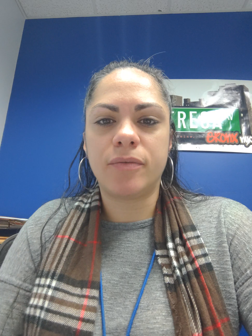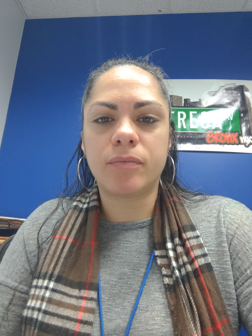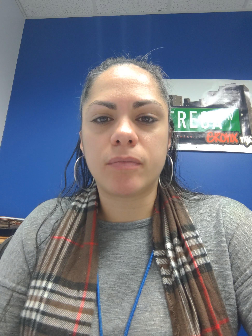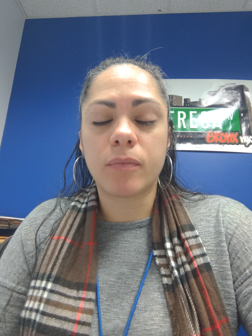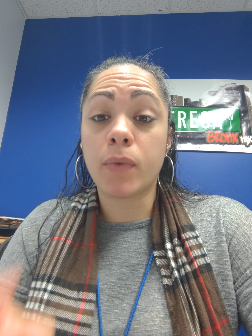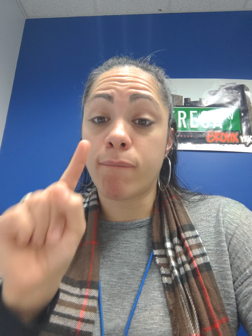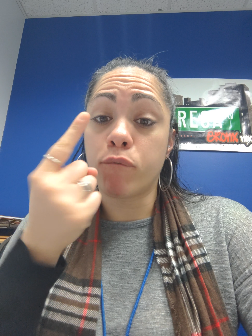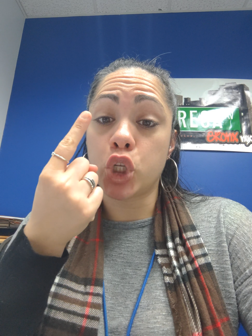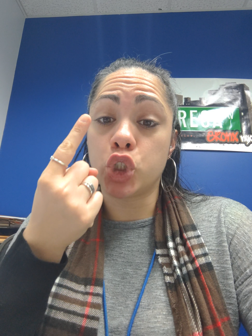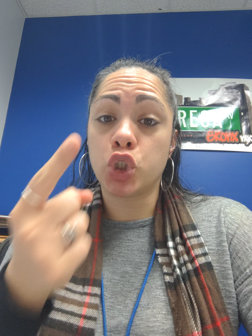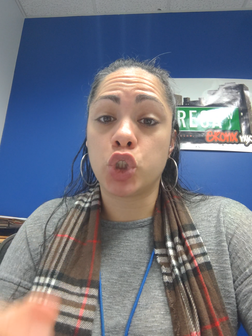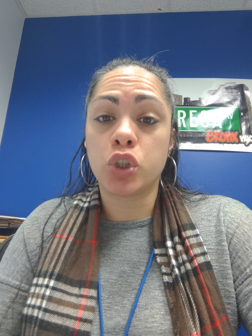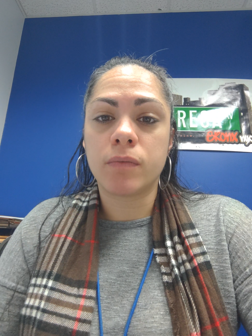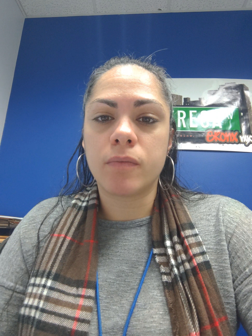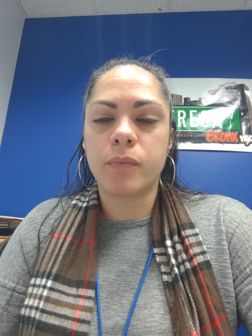first